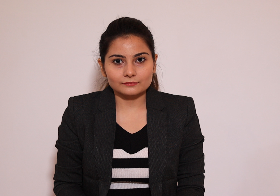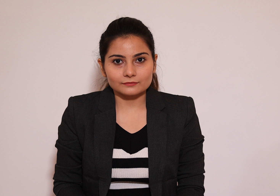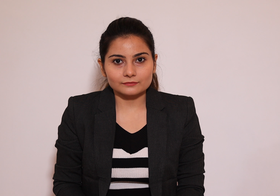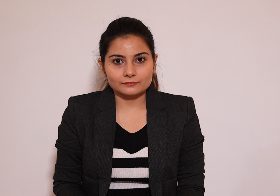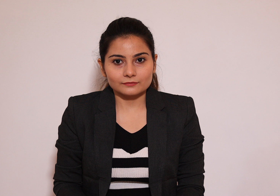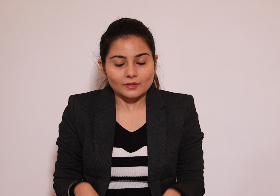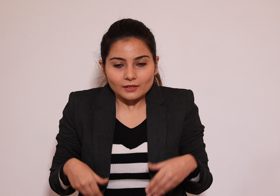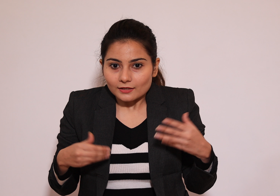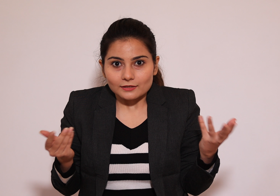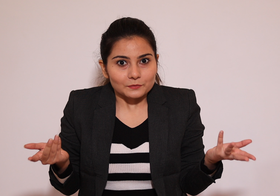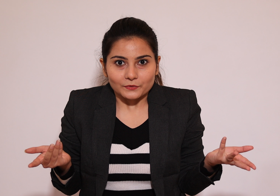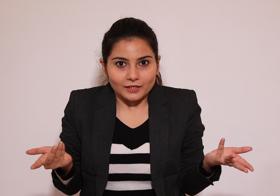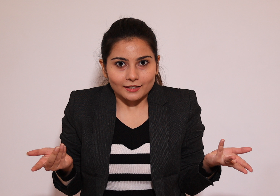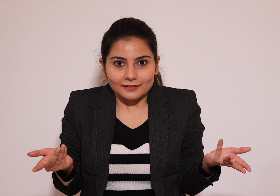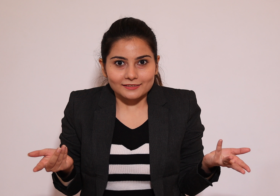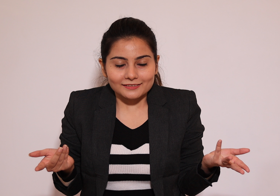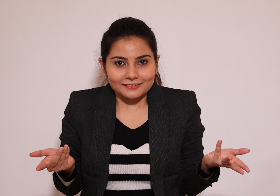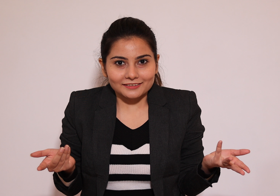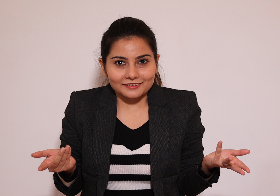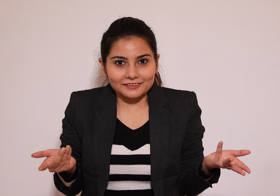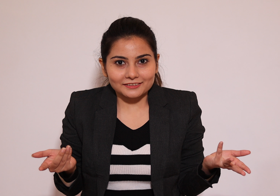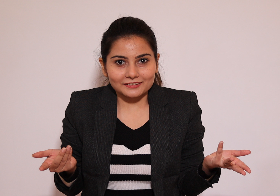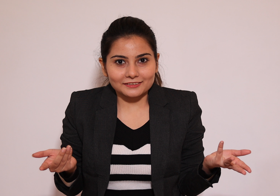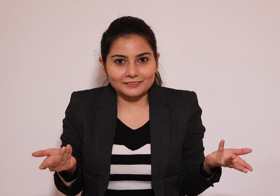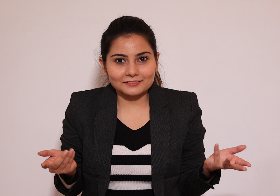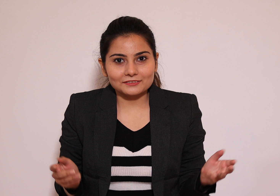surprise